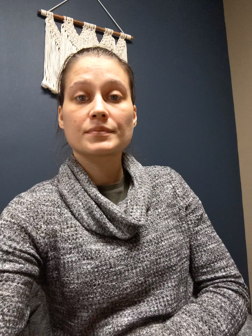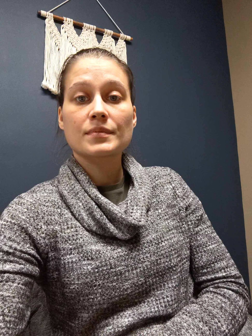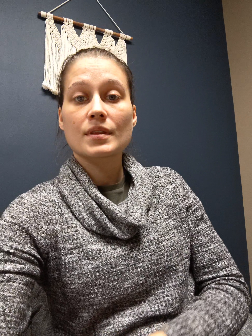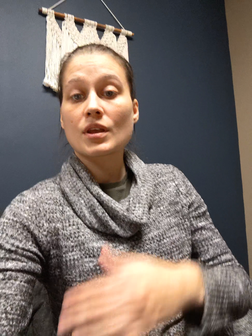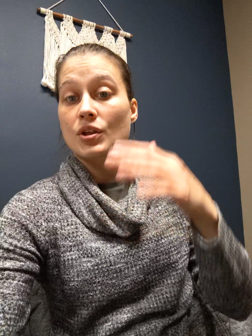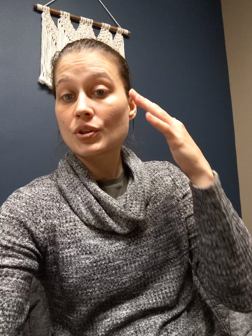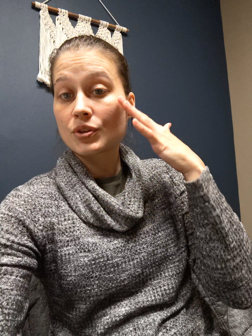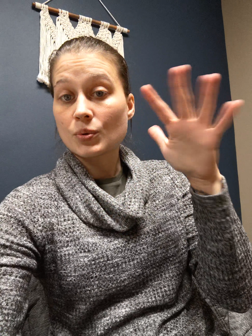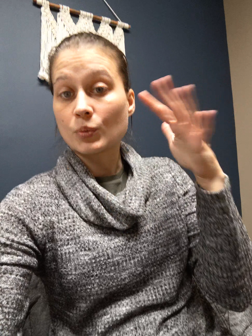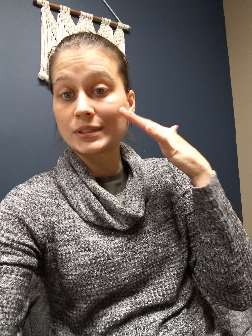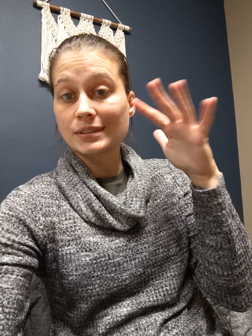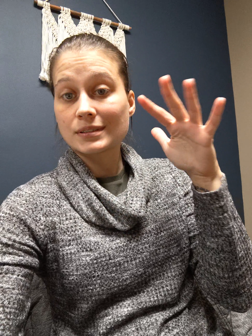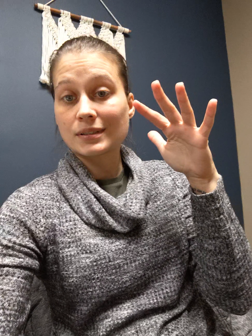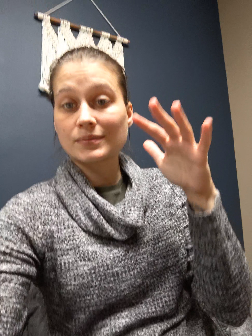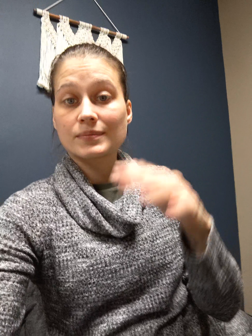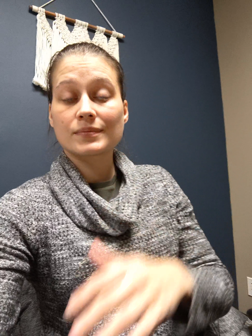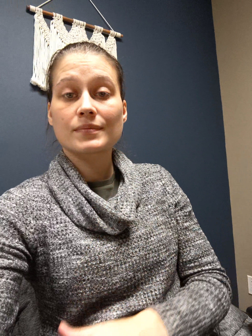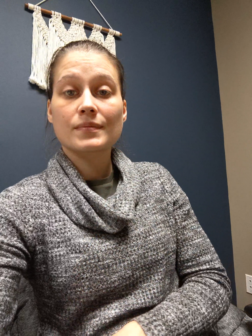noisy